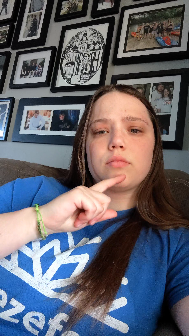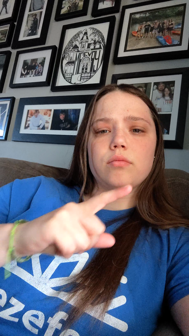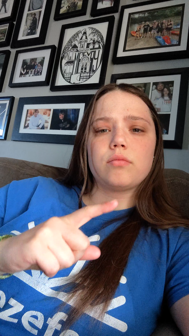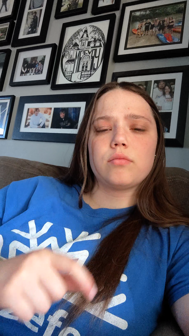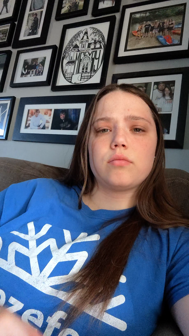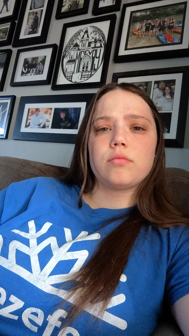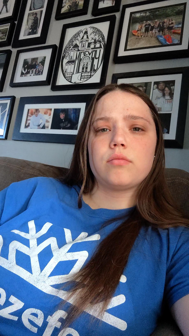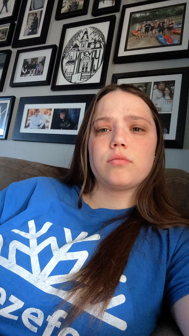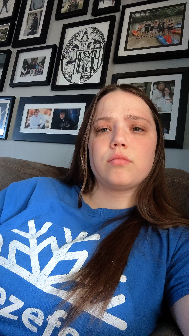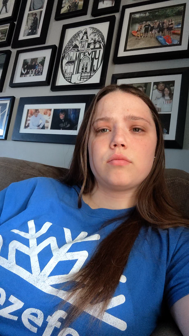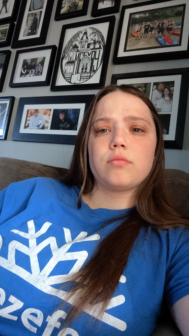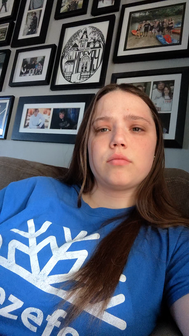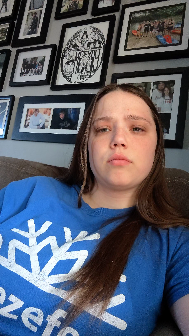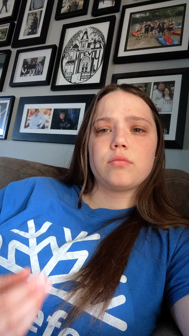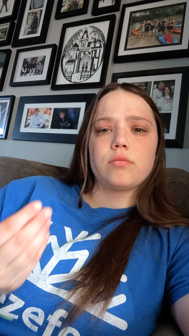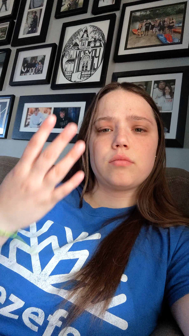plants